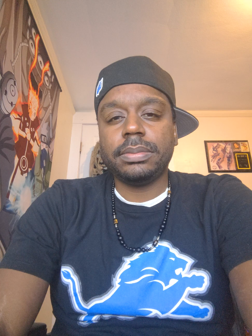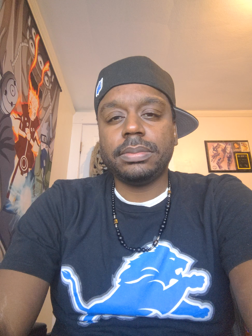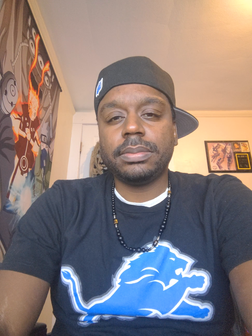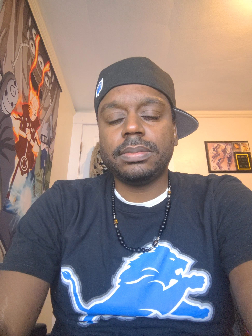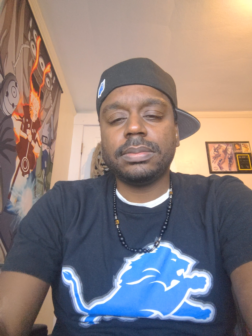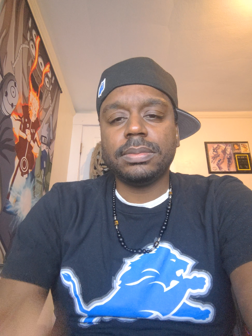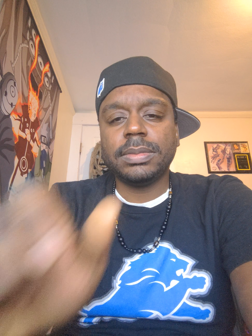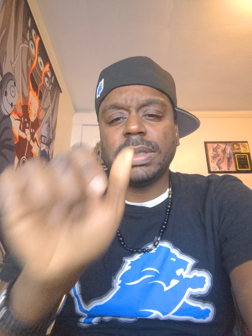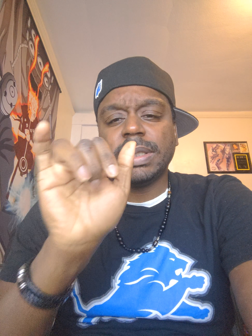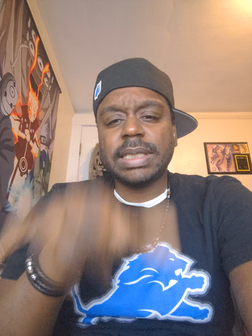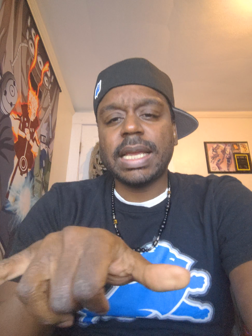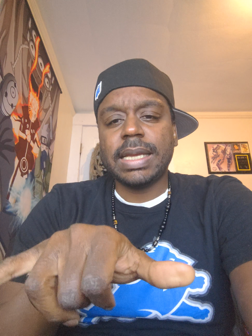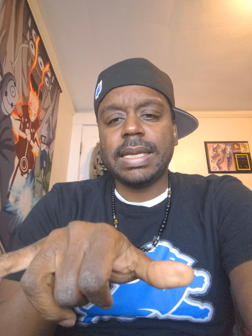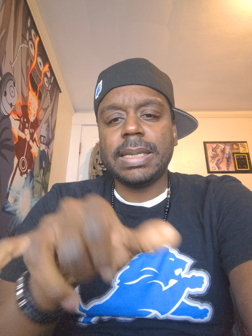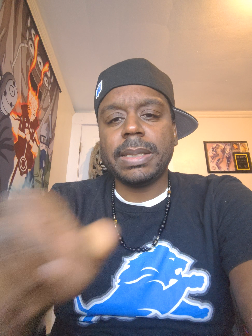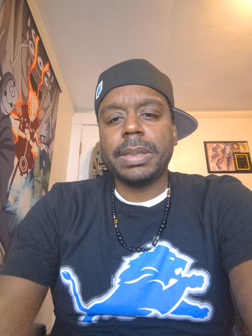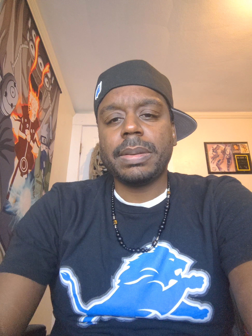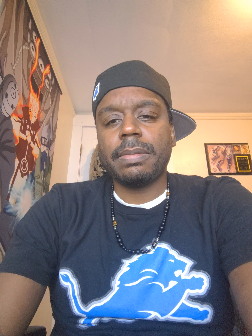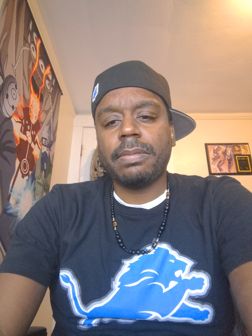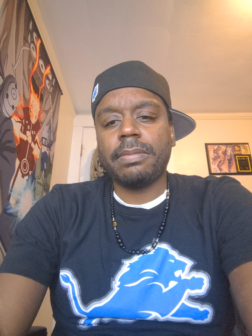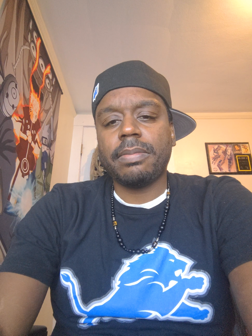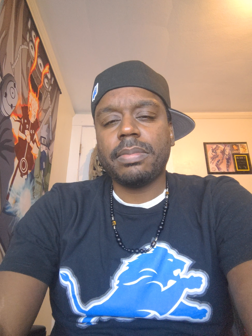stay